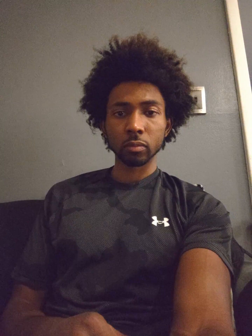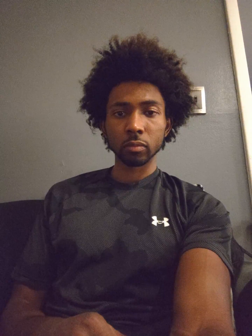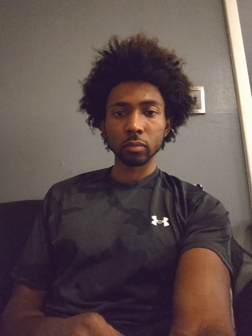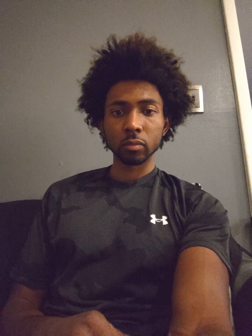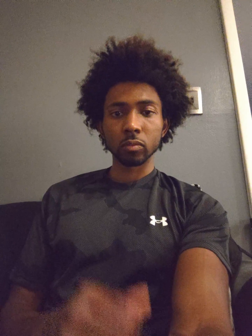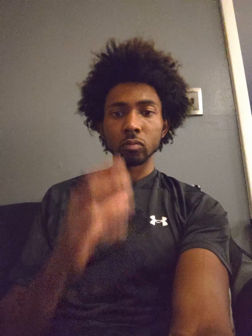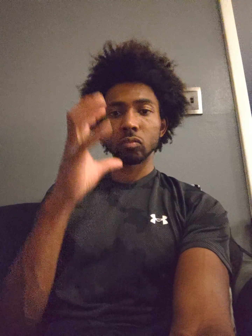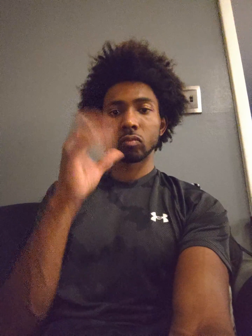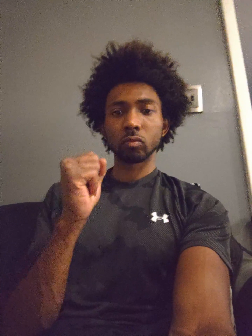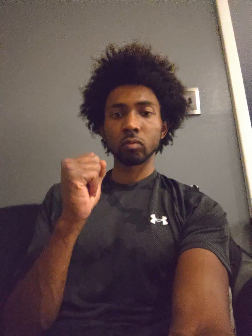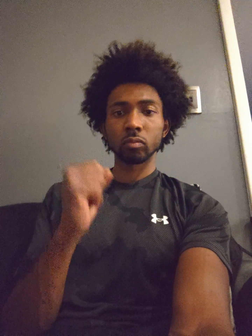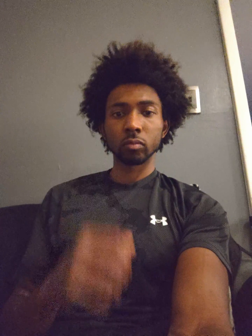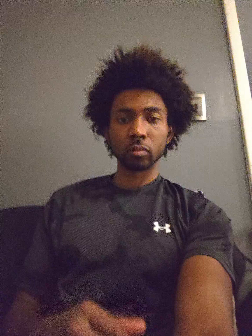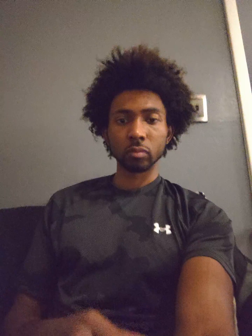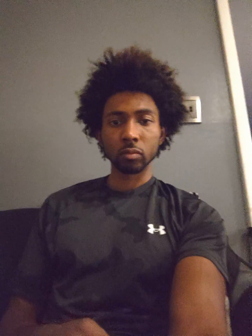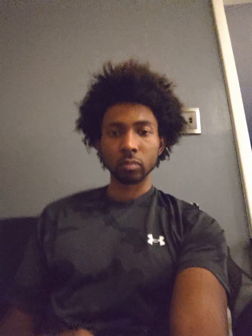catch